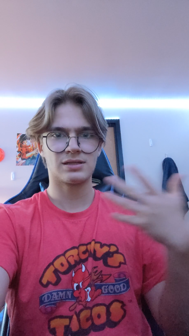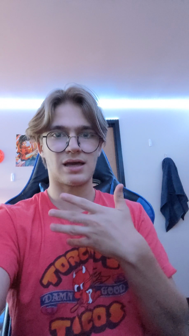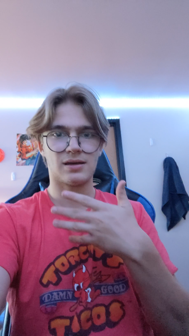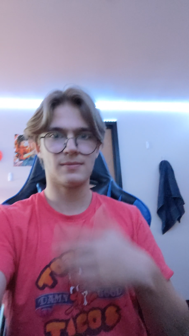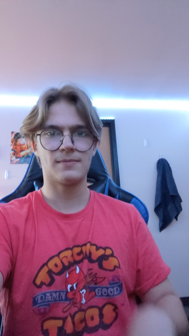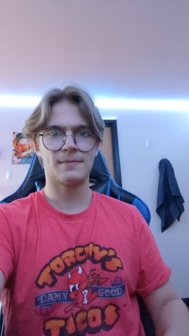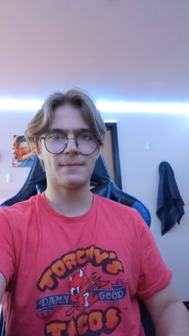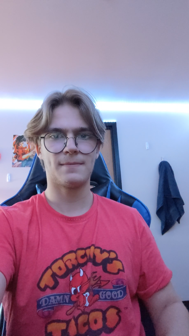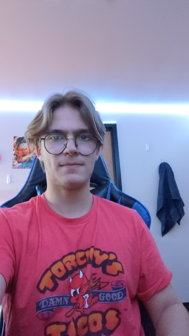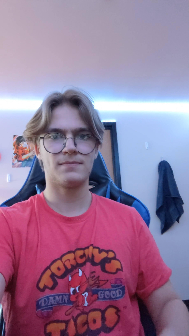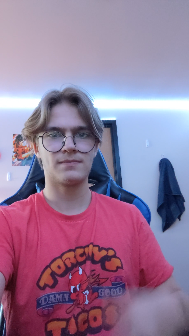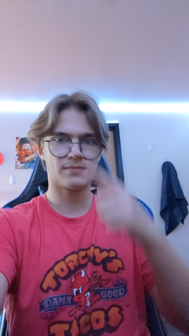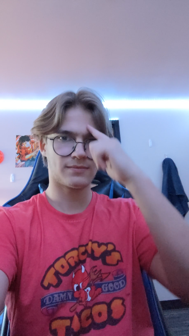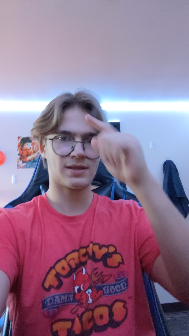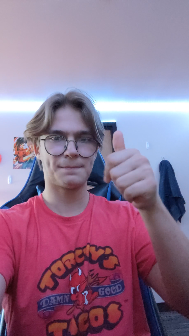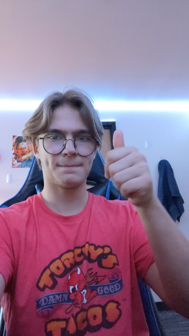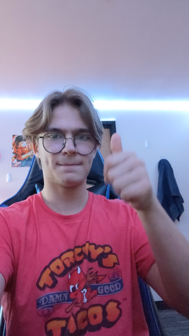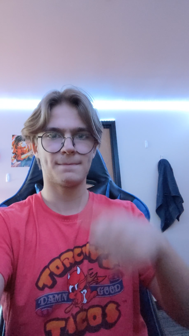dime